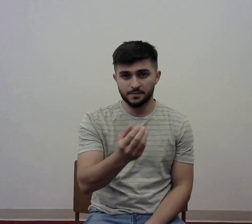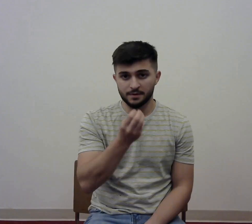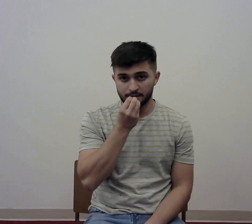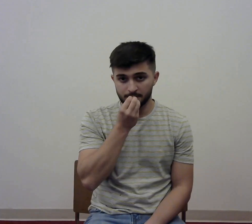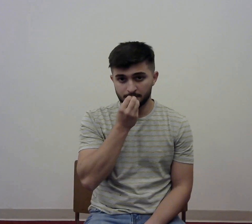yemək